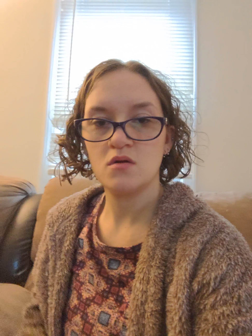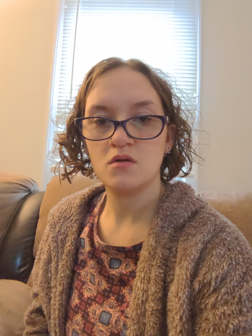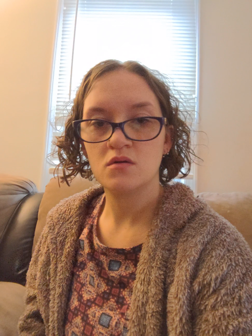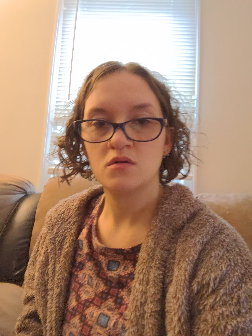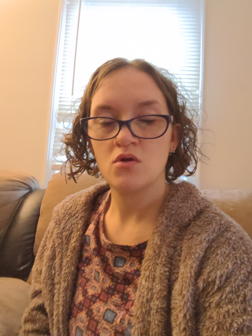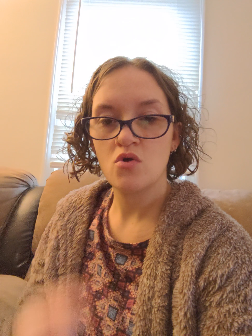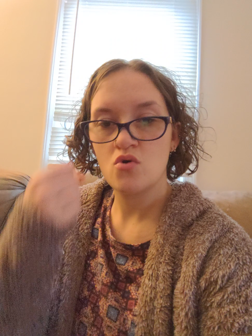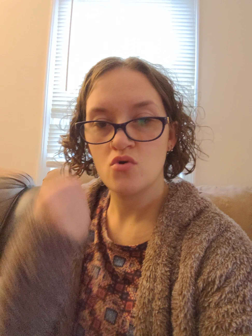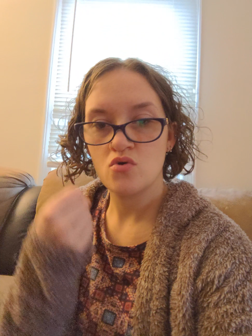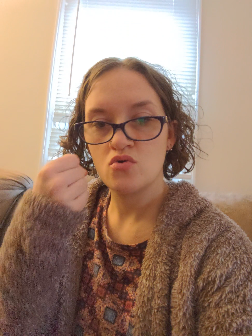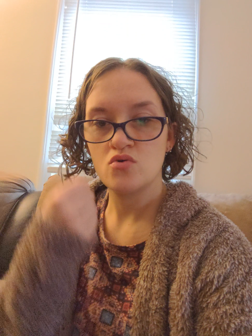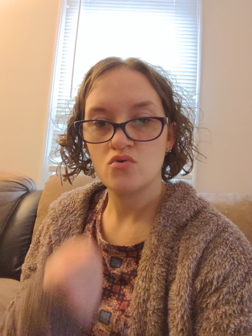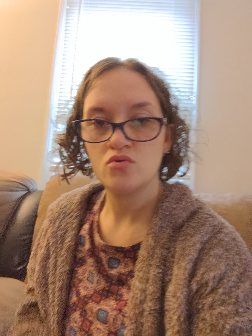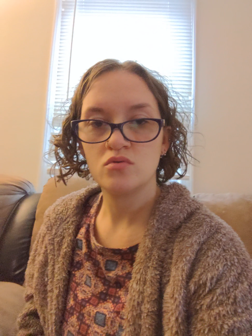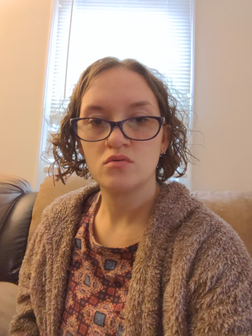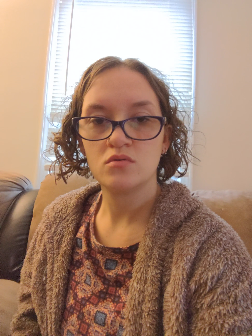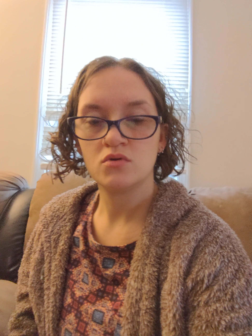car